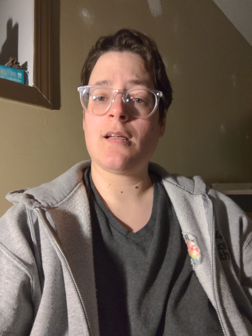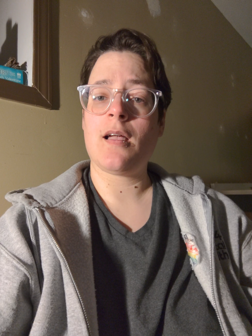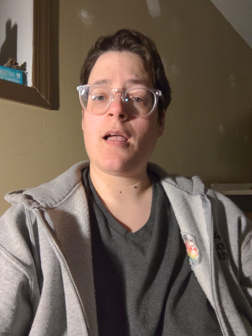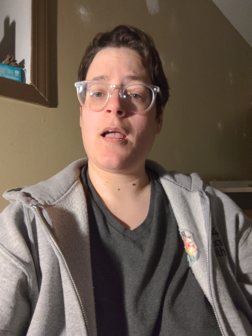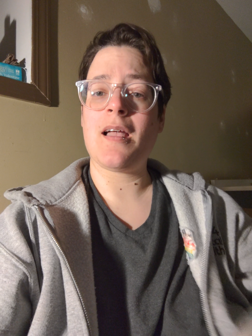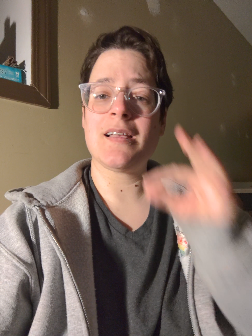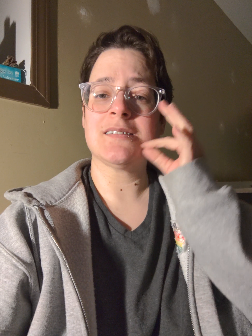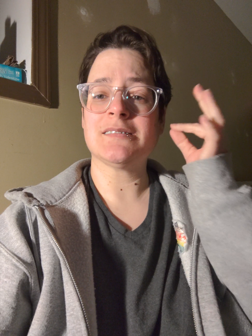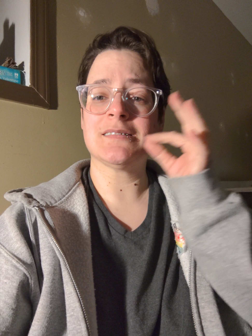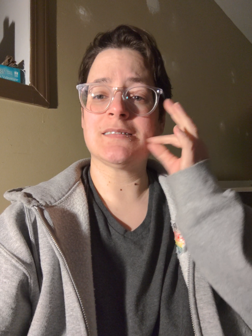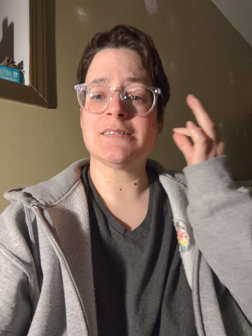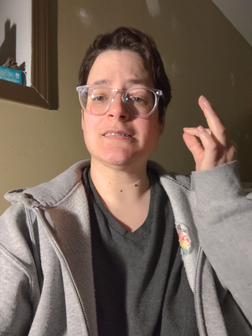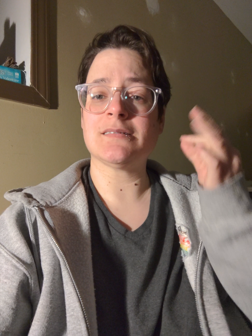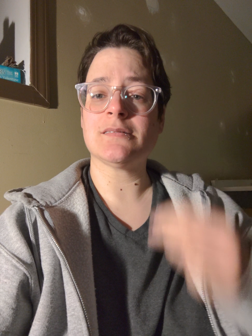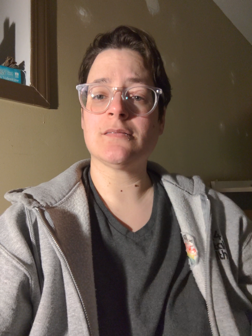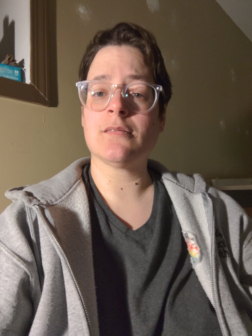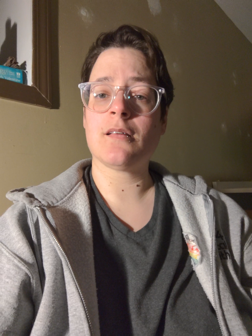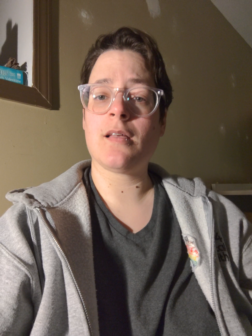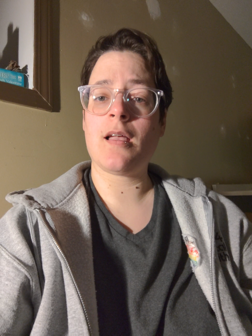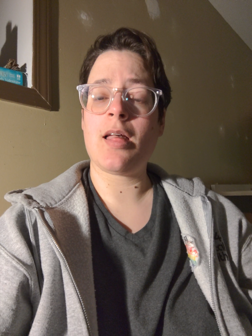cat